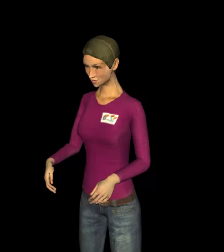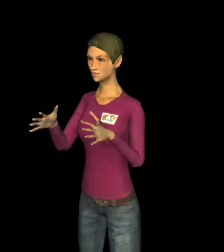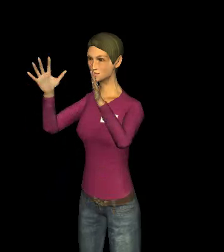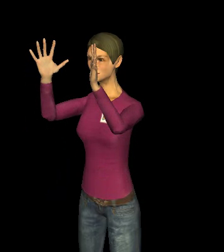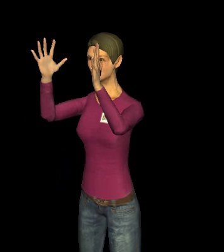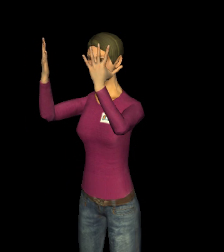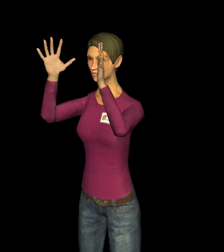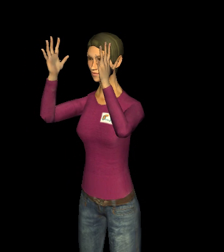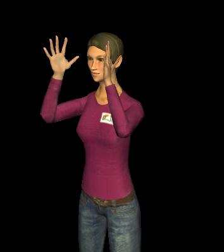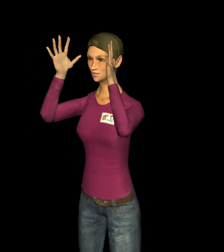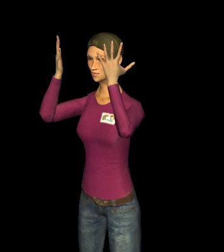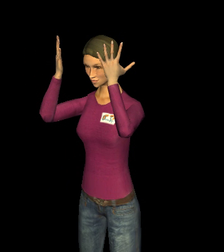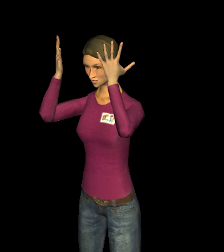غابة